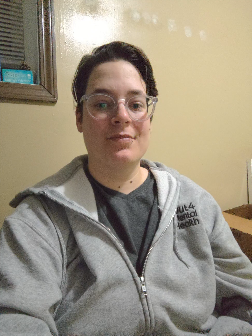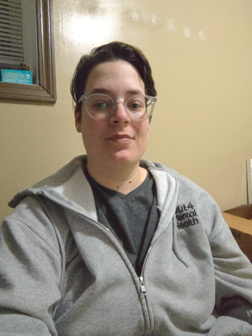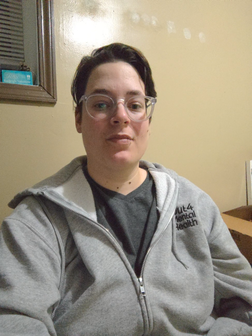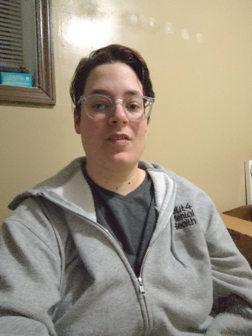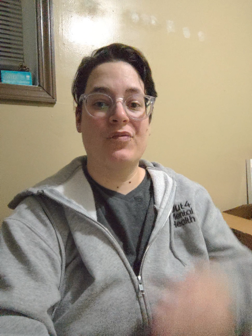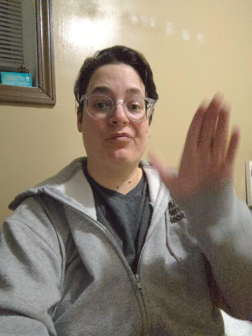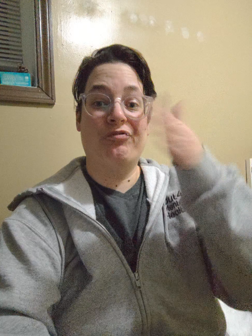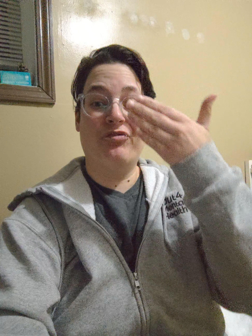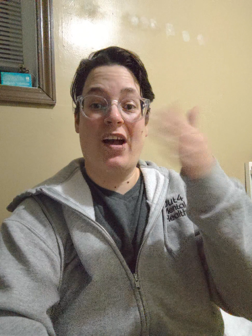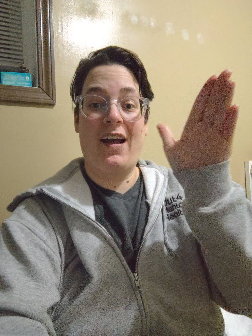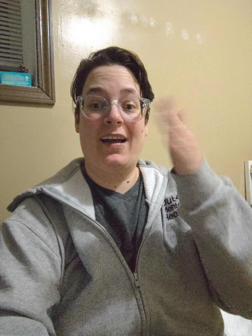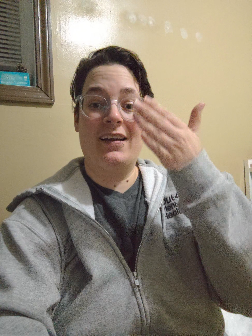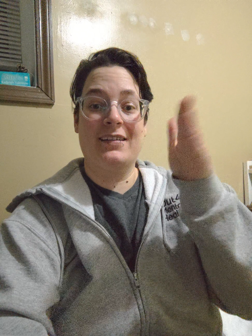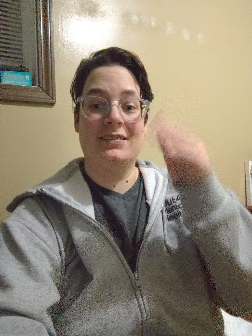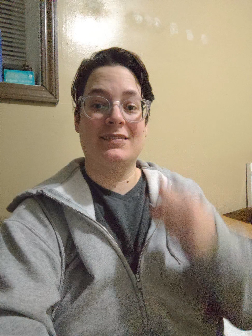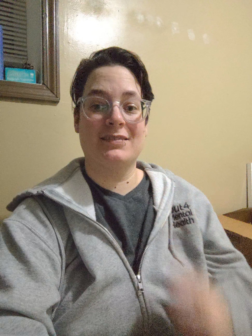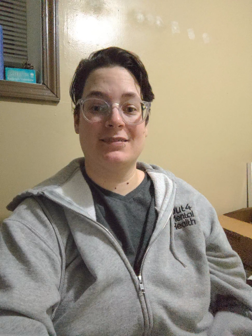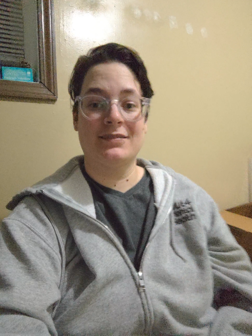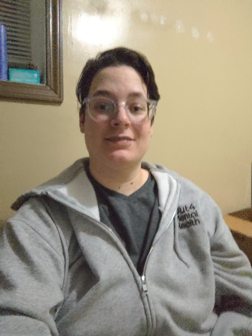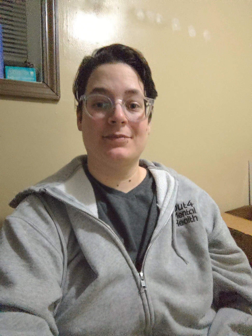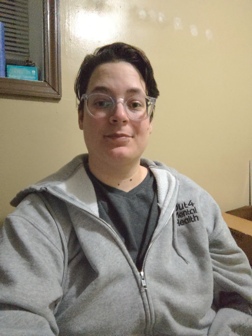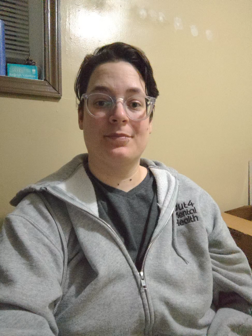flag